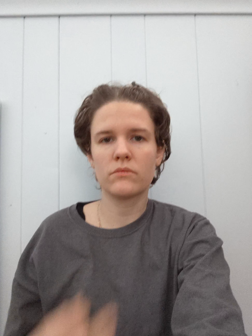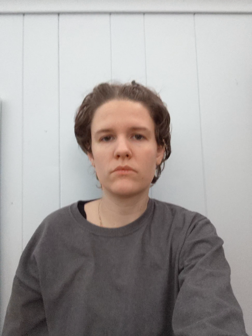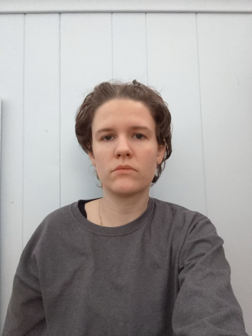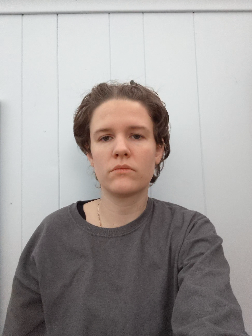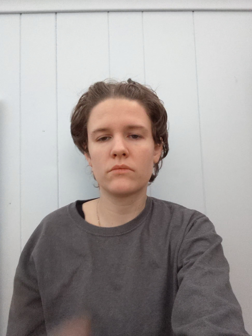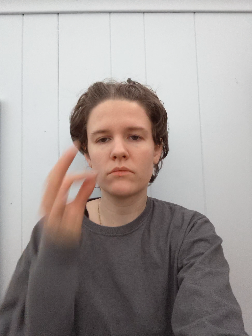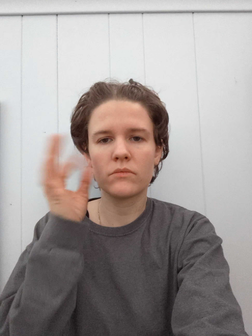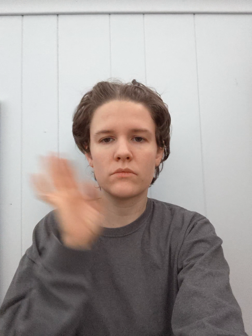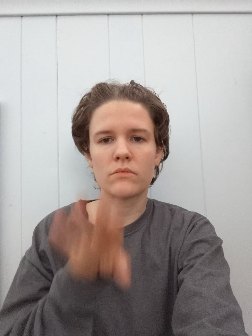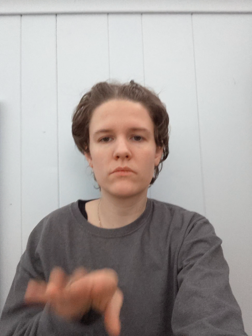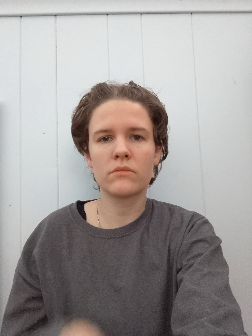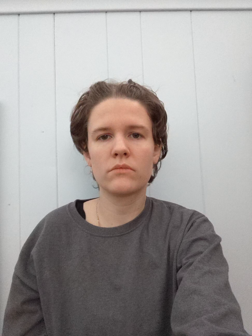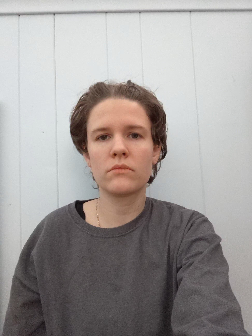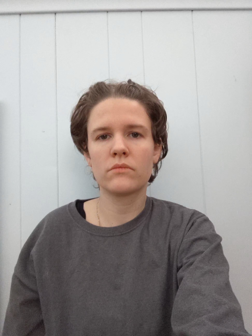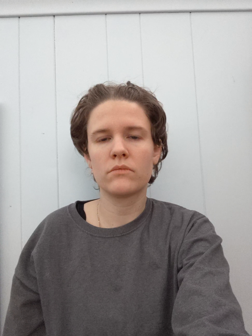bee